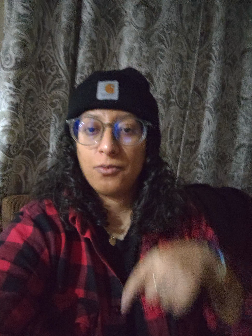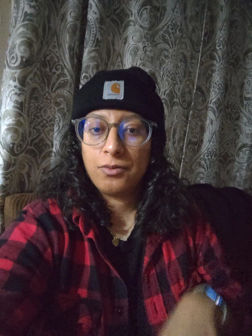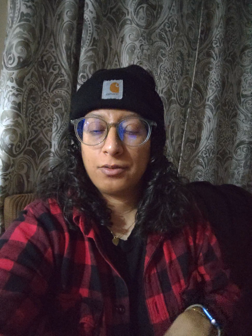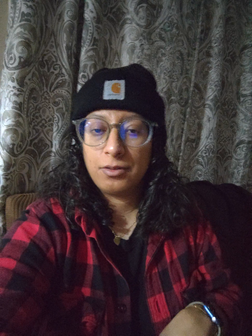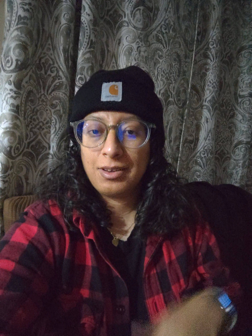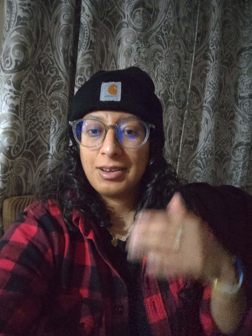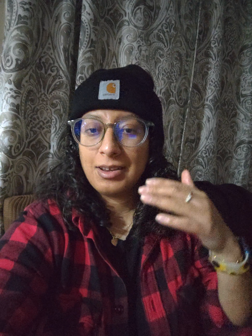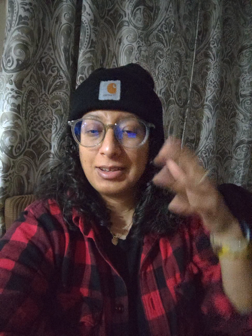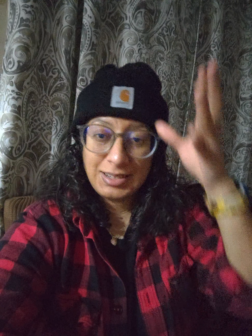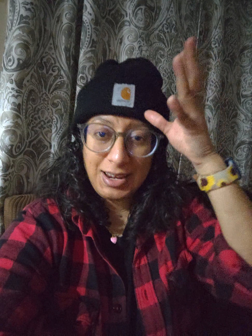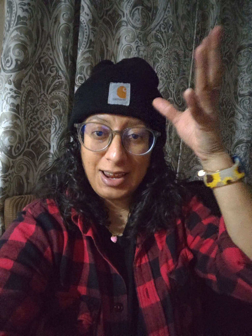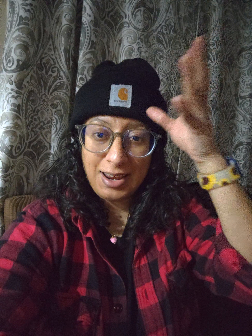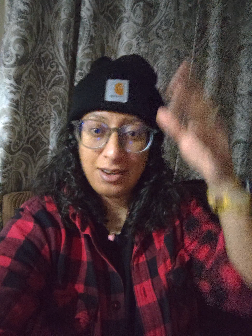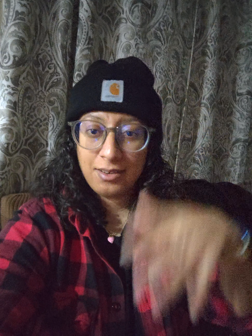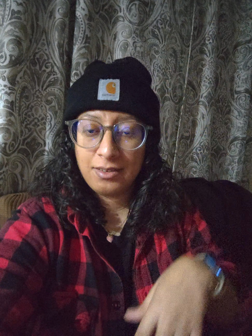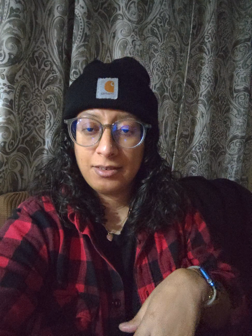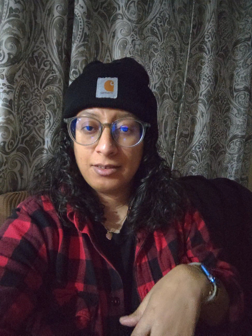dad